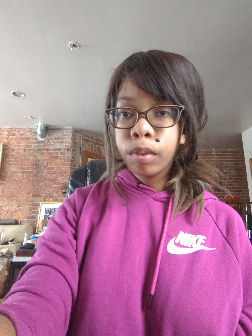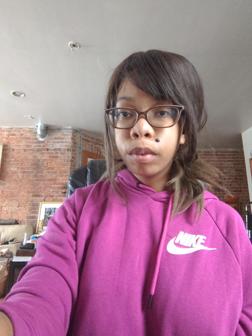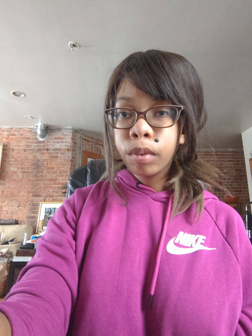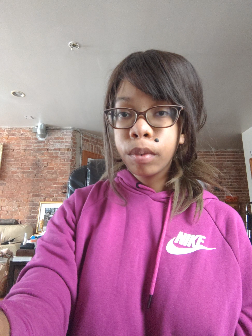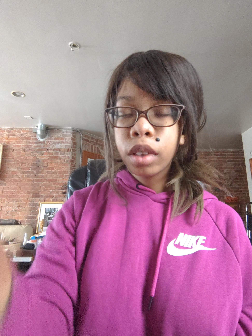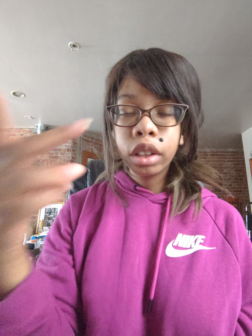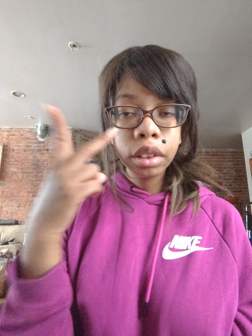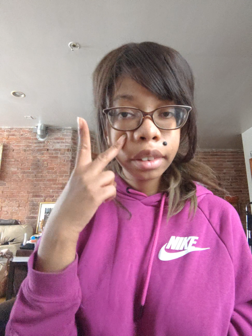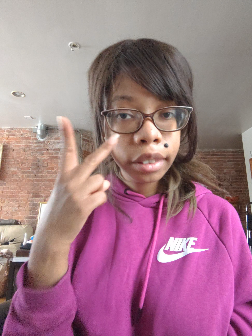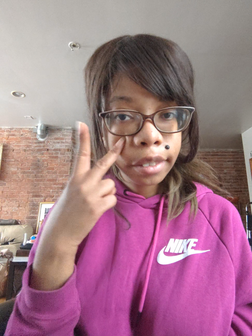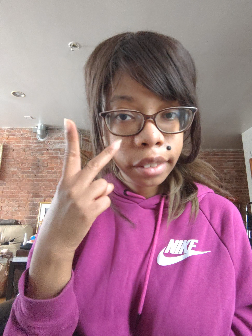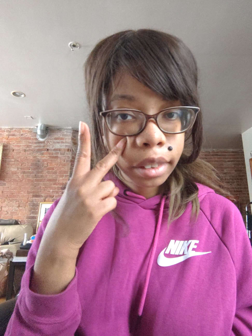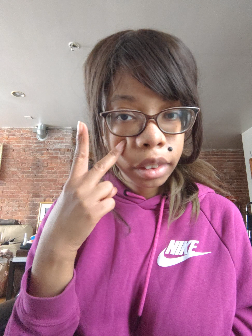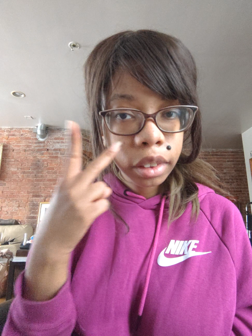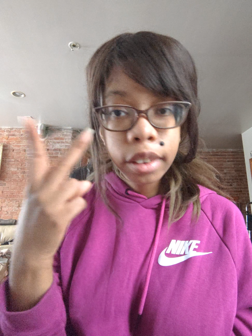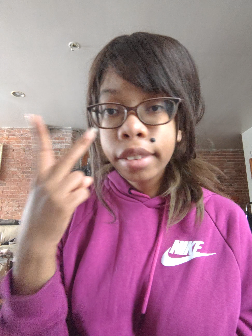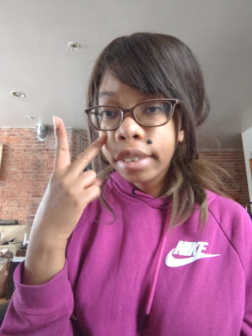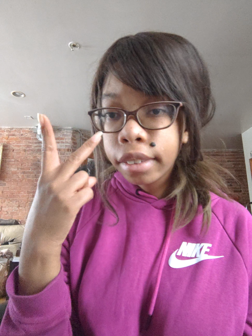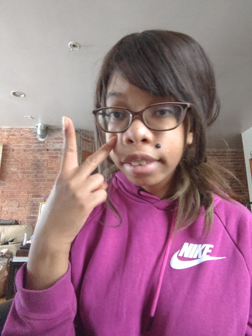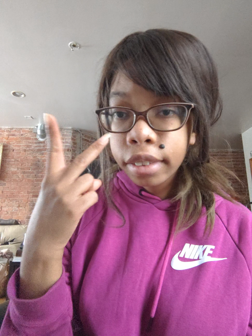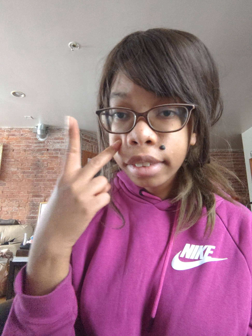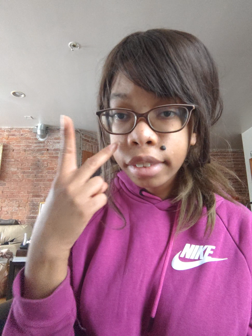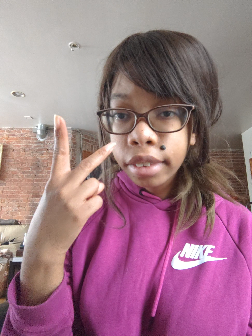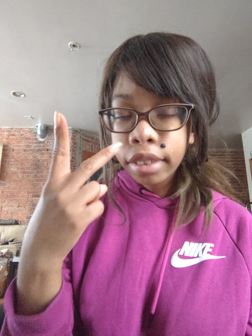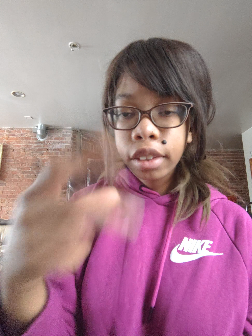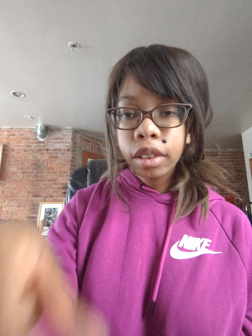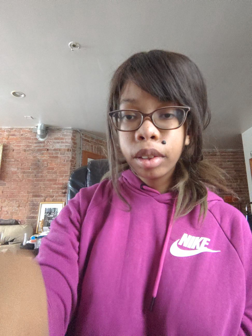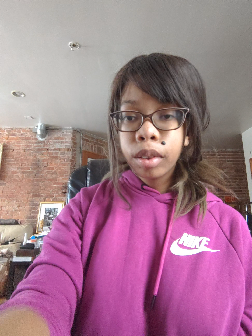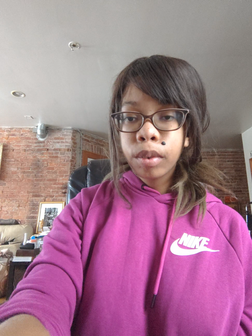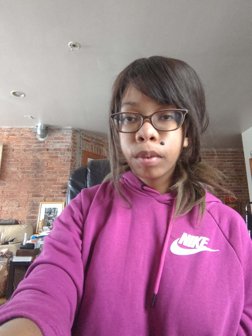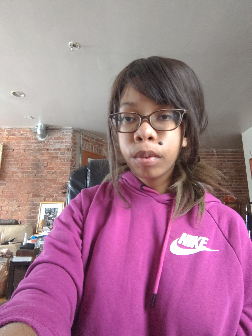see